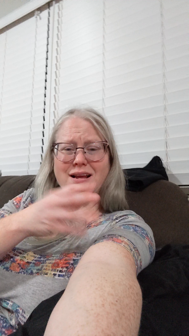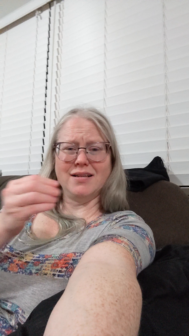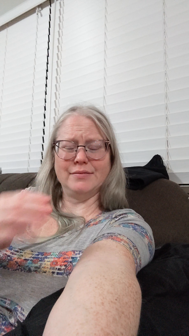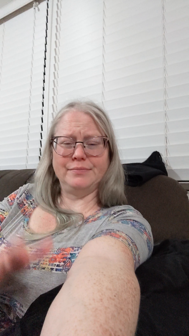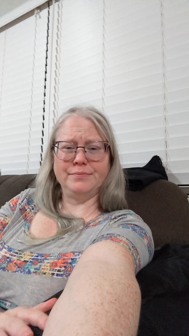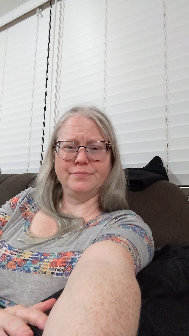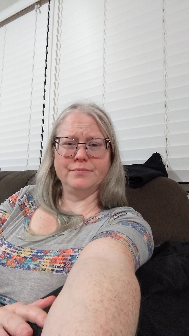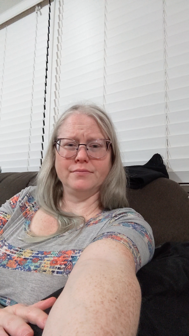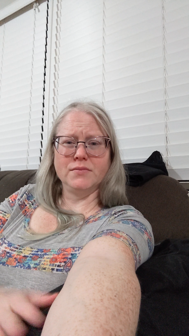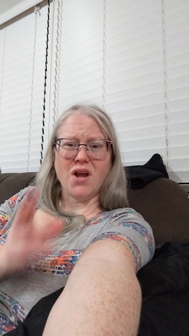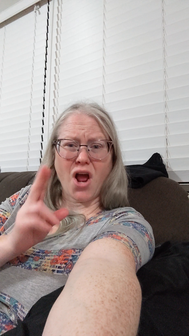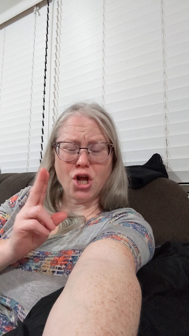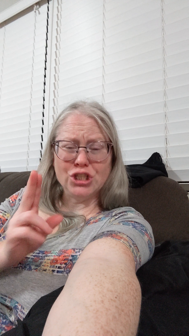hurry